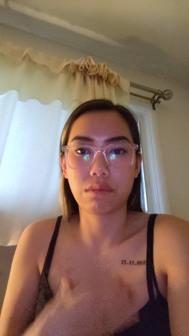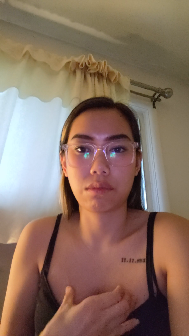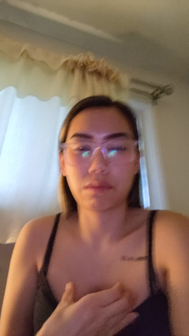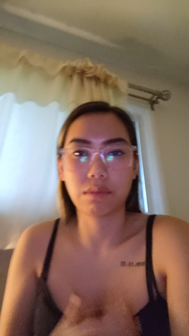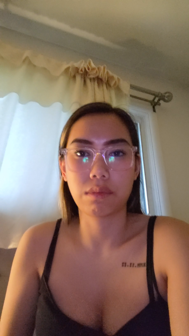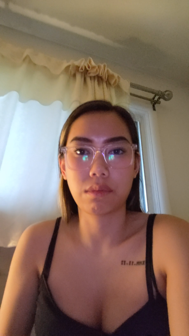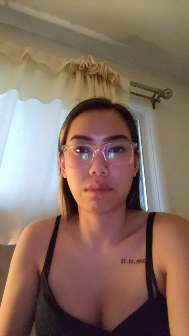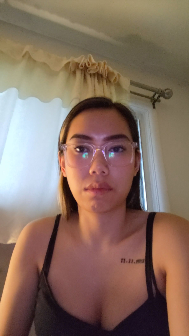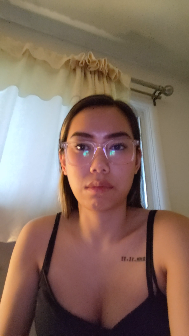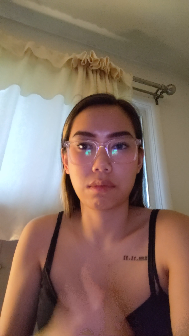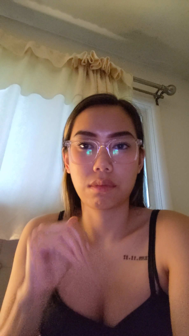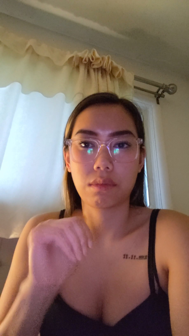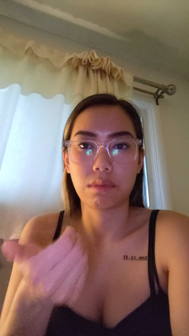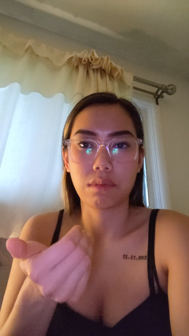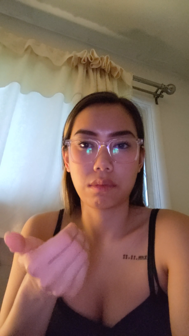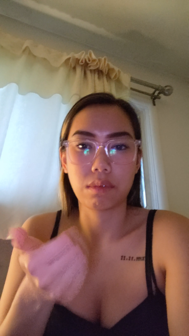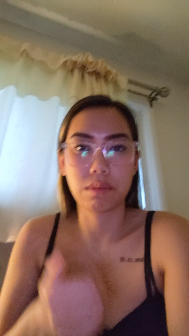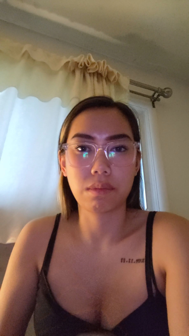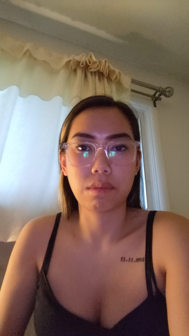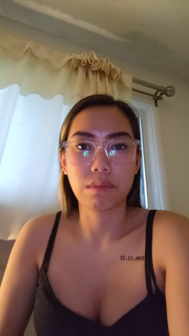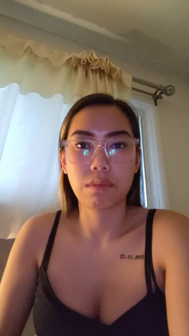how